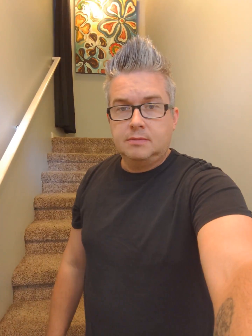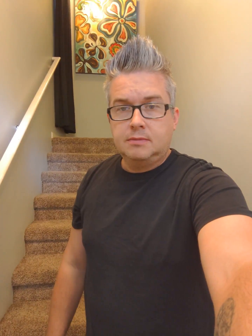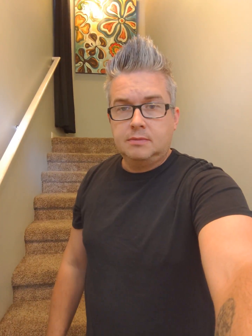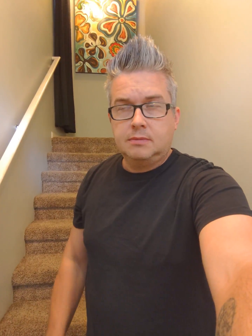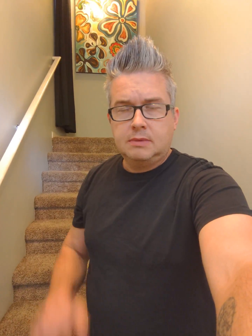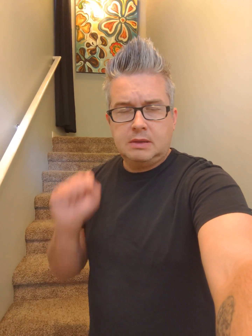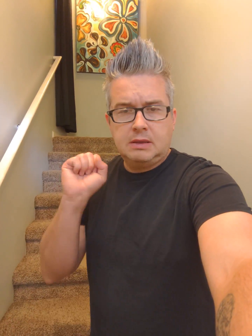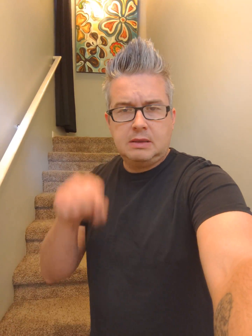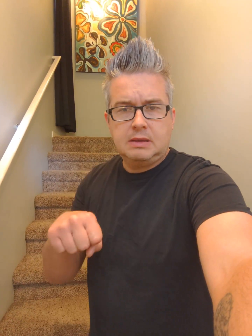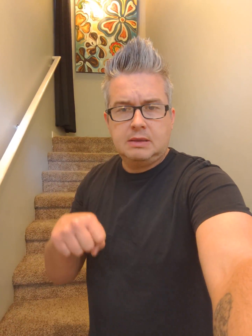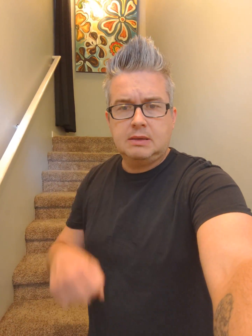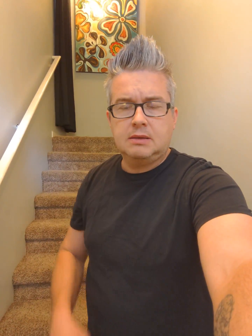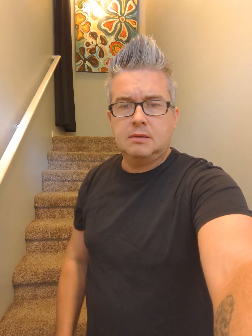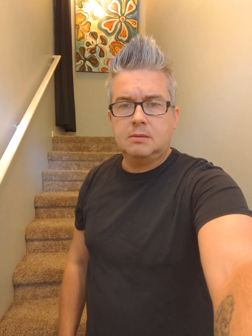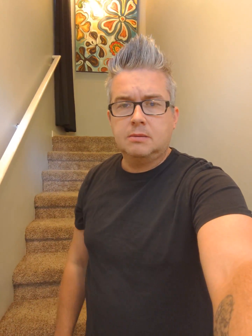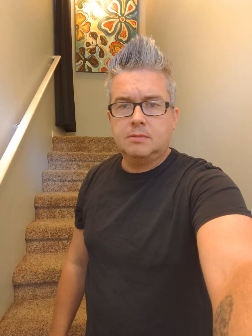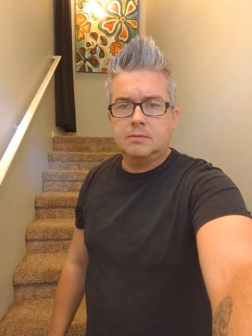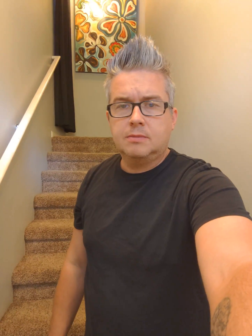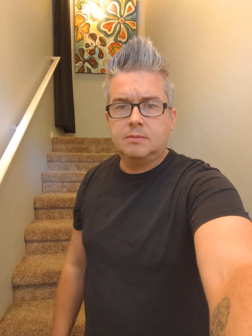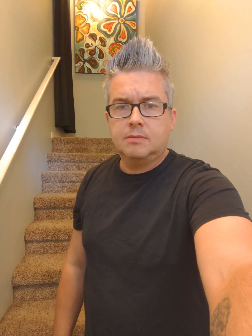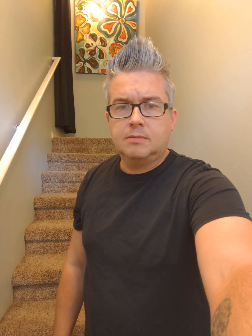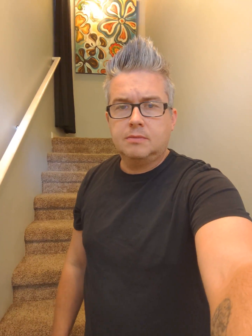could